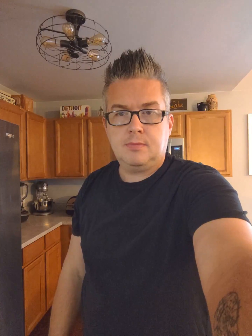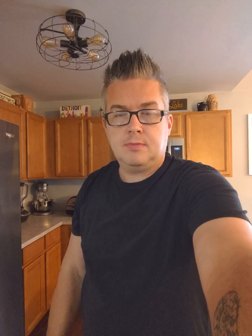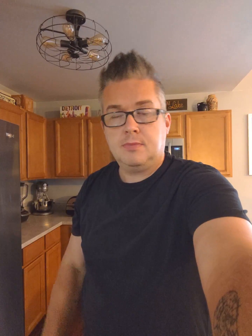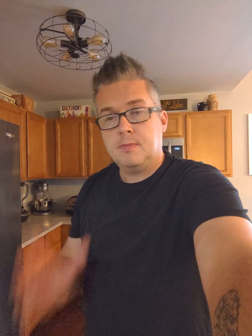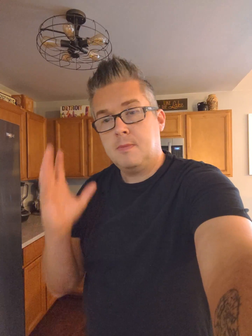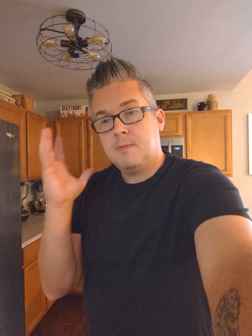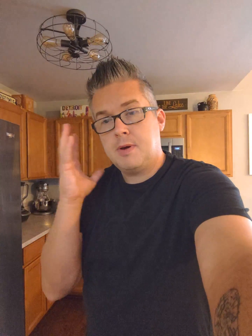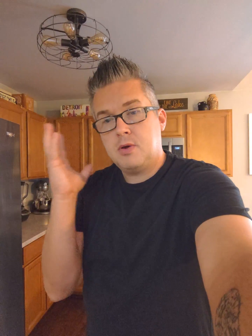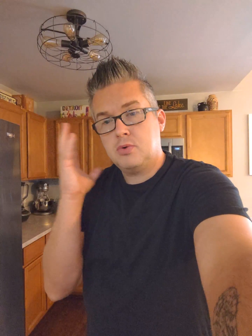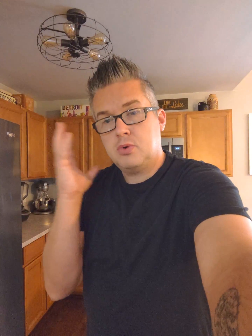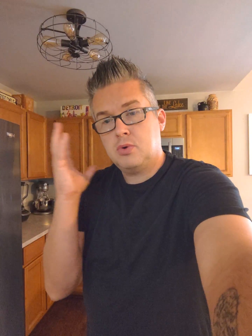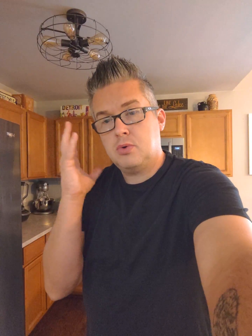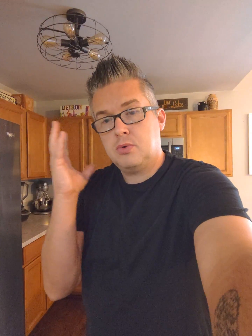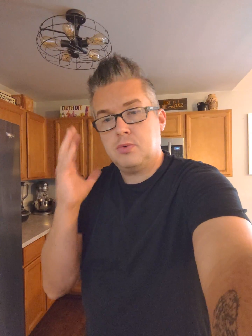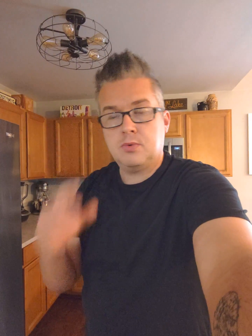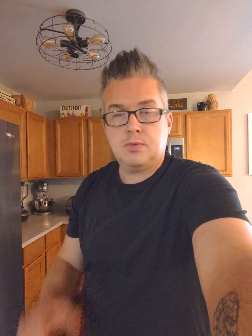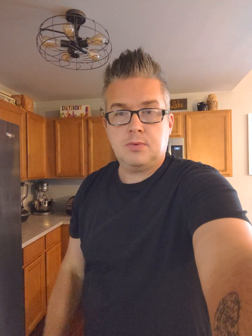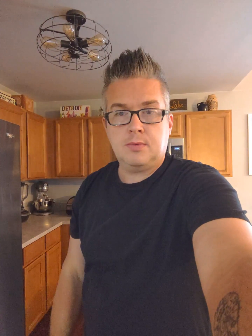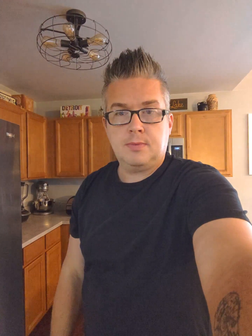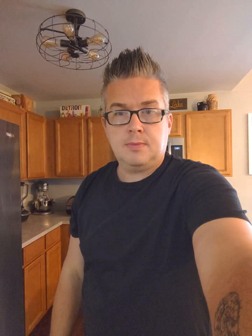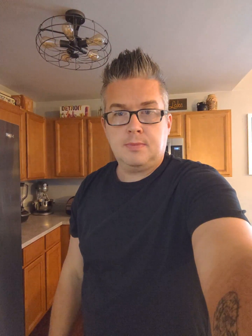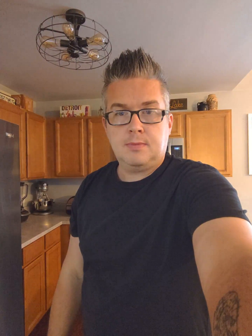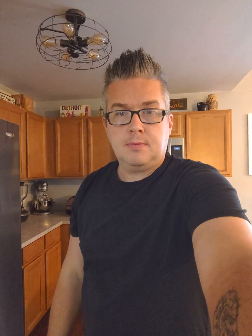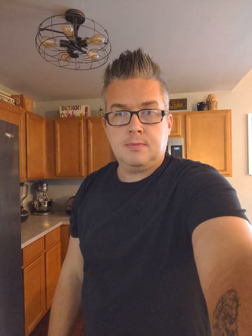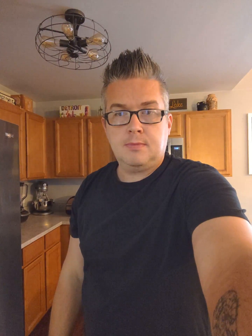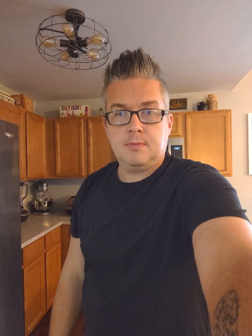pillow